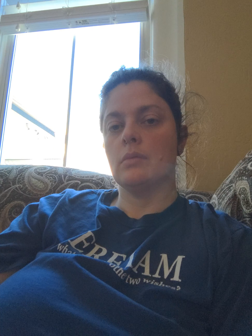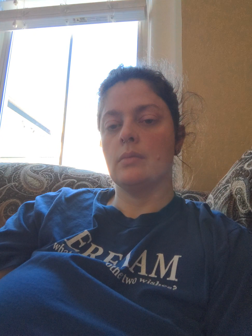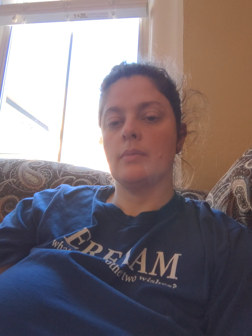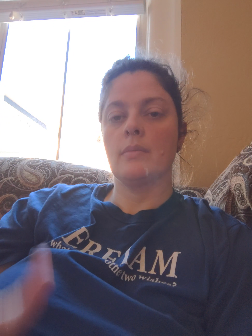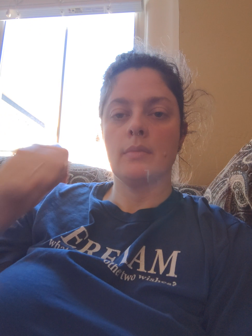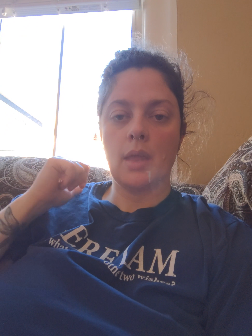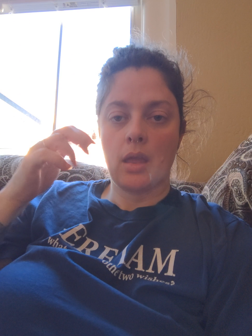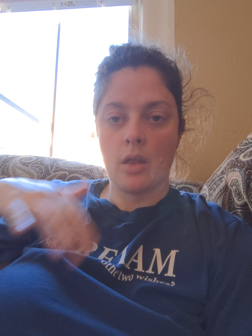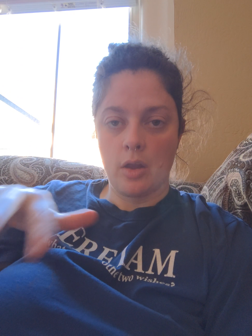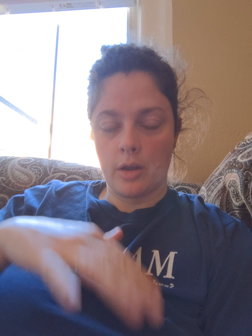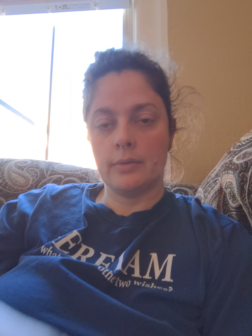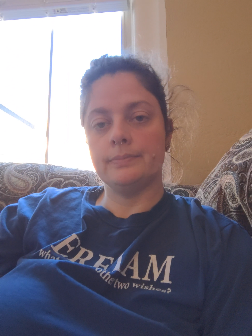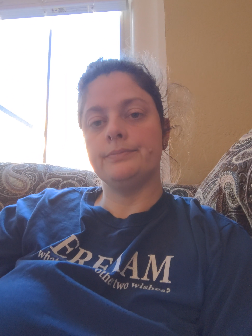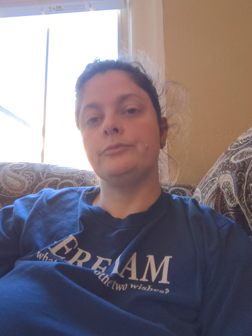backyard